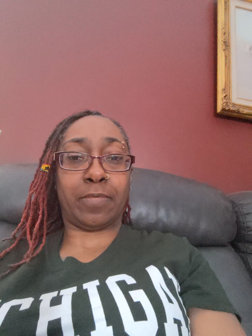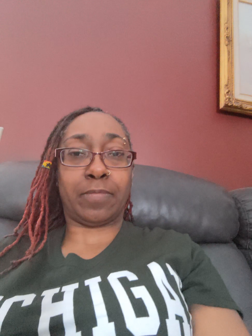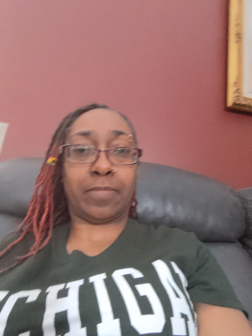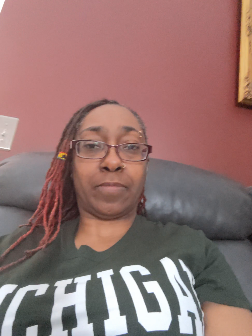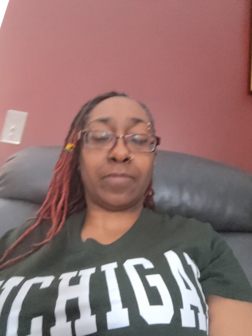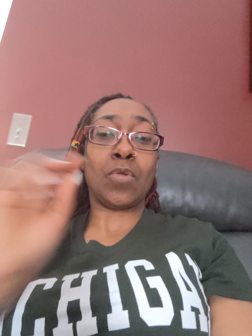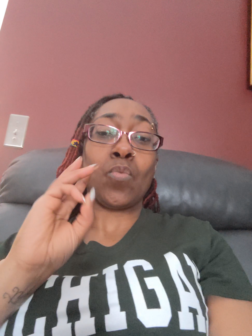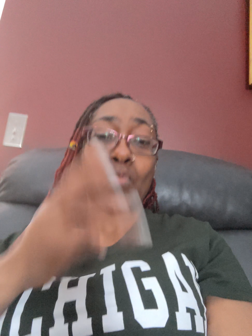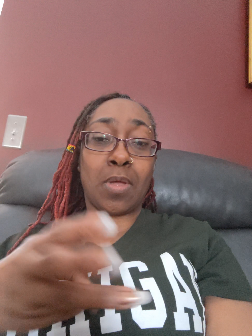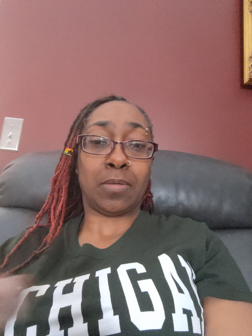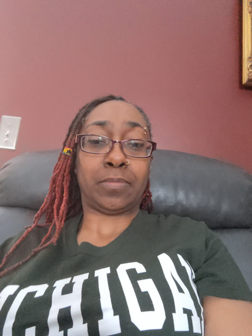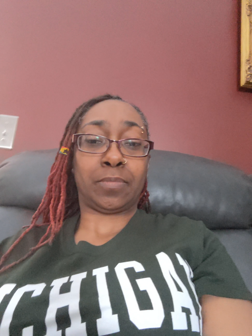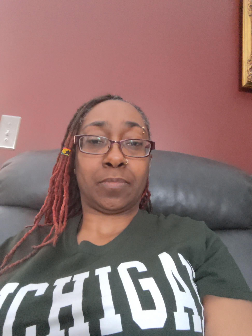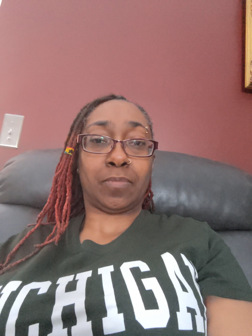will